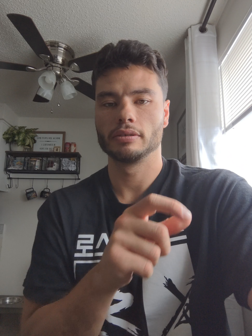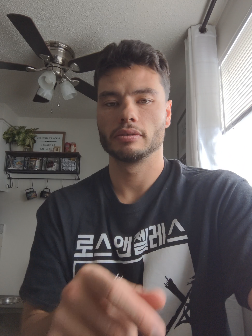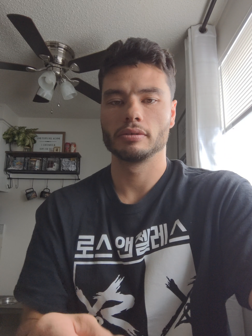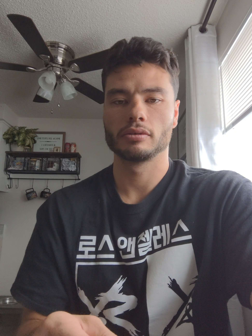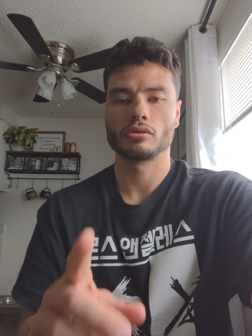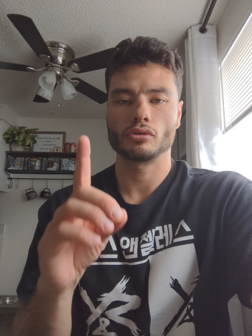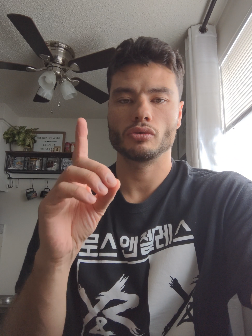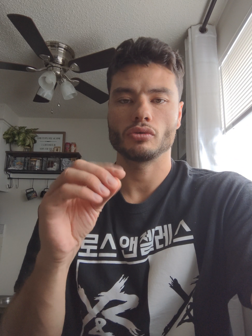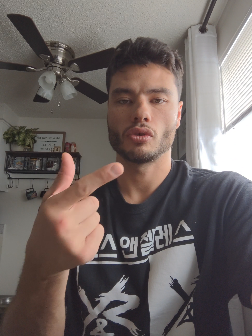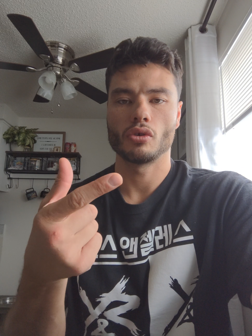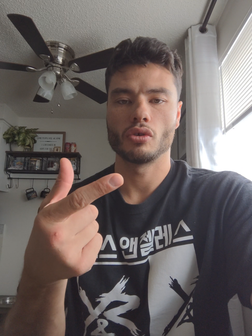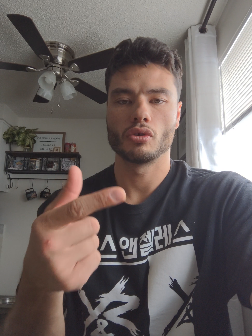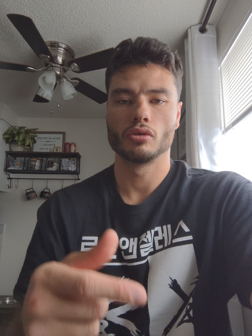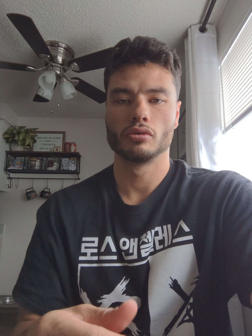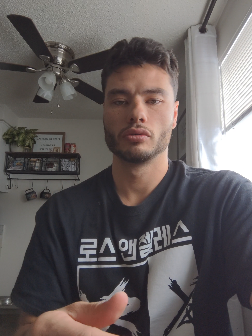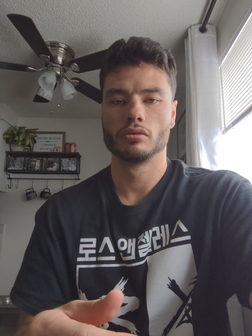dog